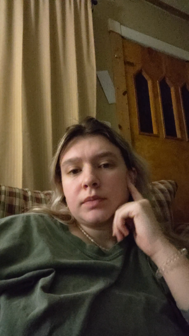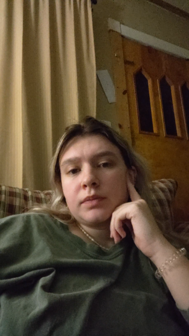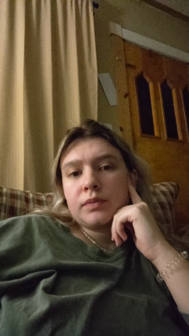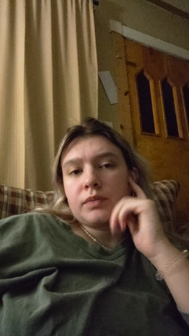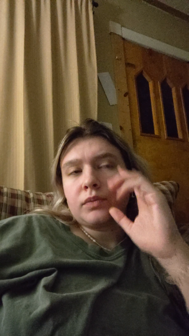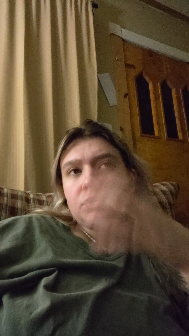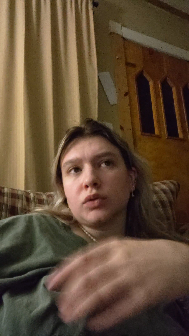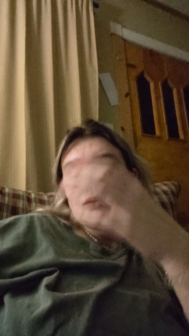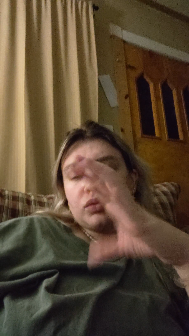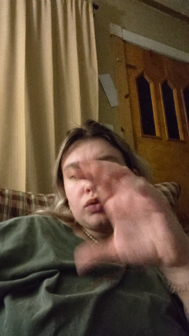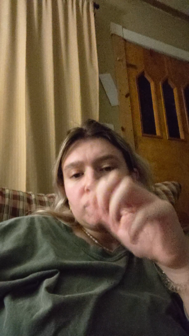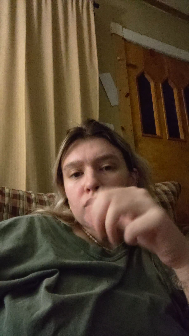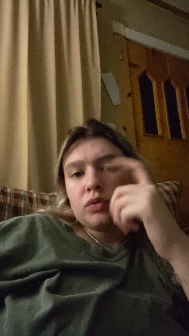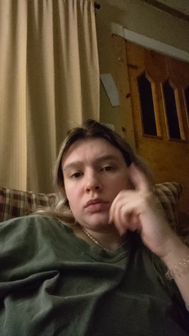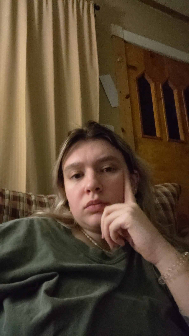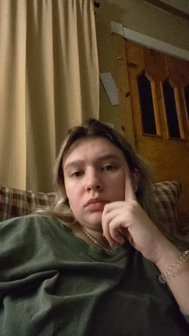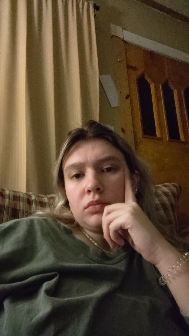jar